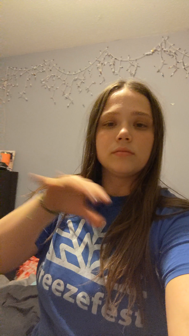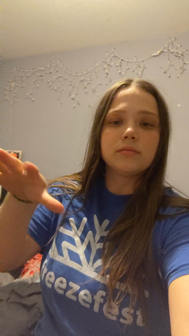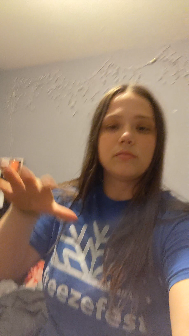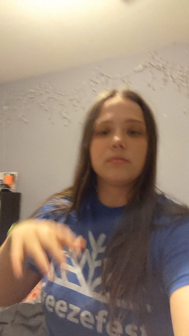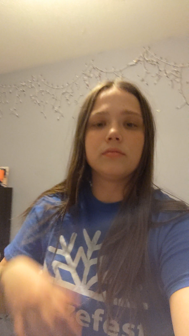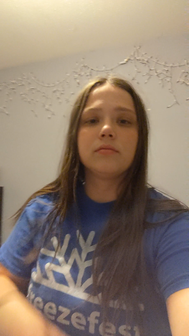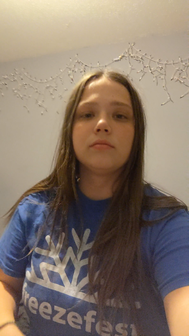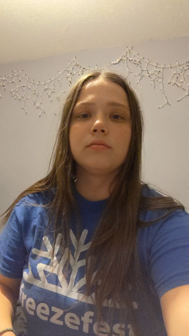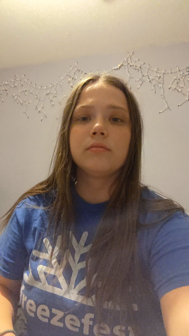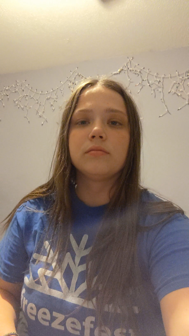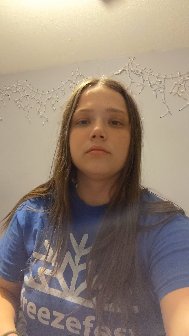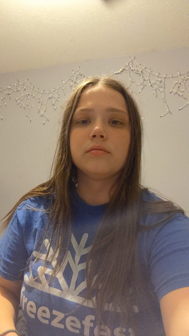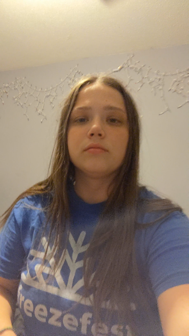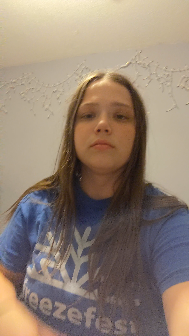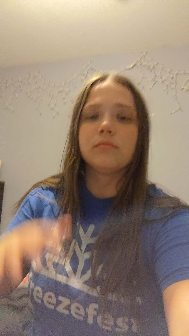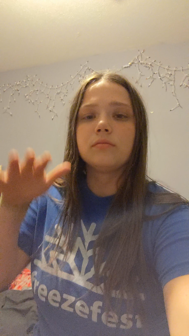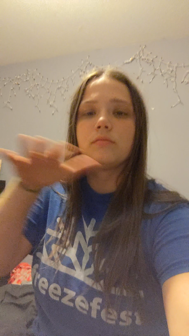full